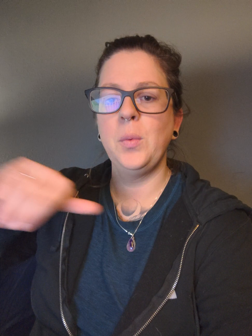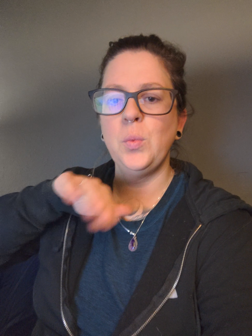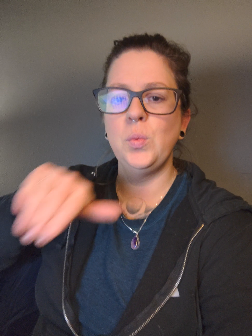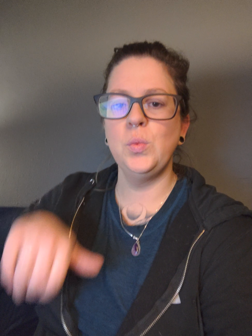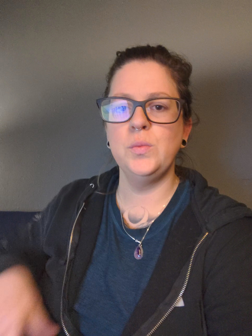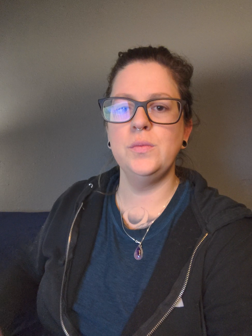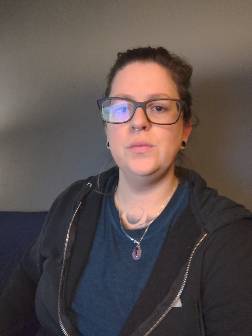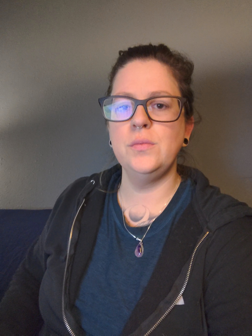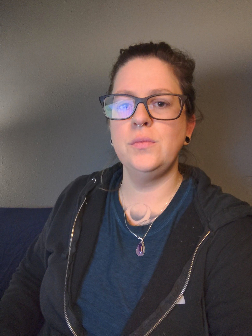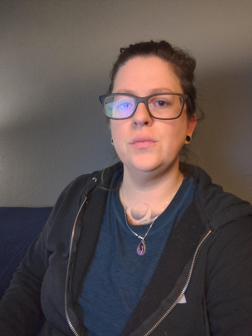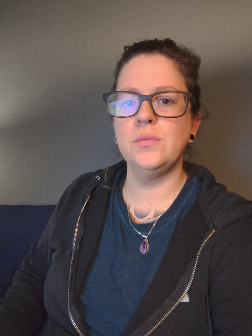pool